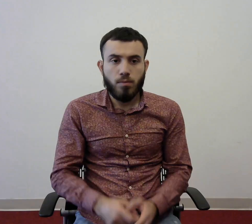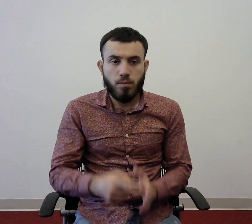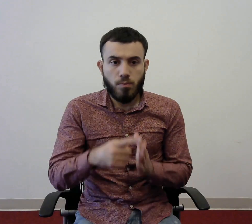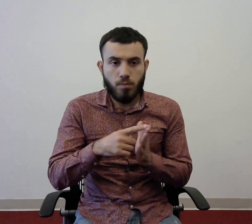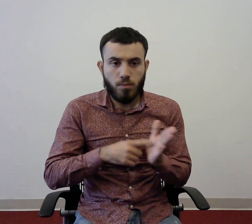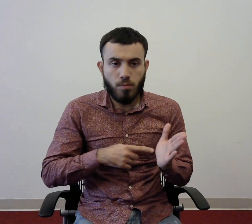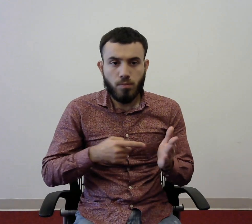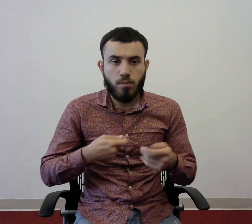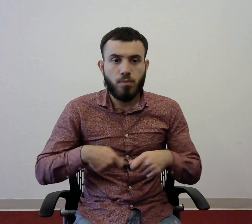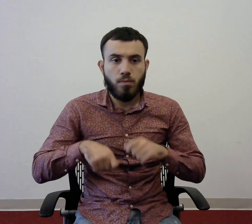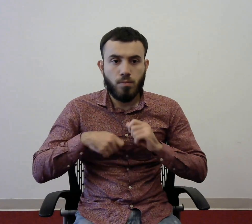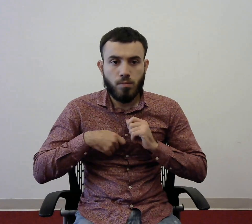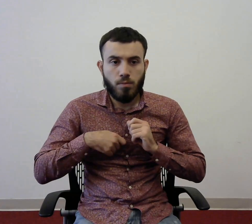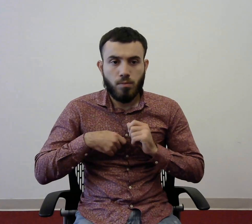etibarnamə